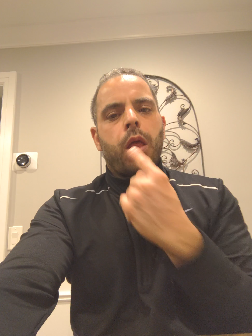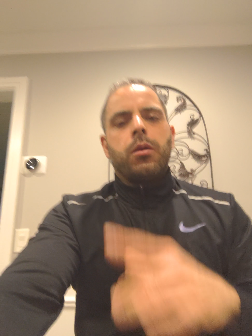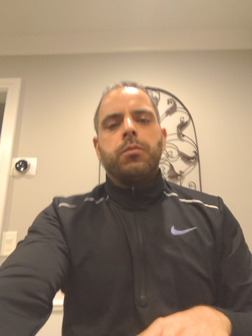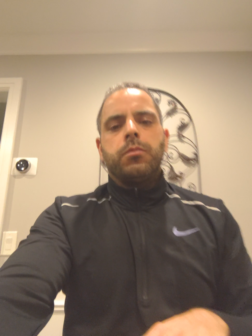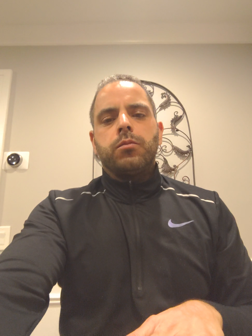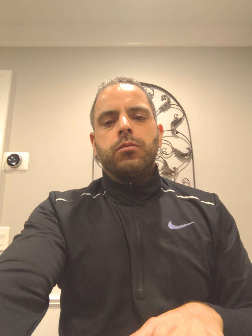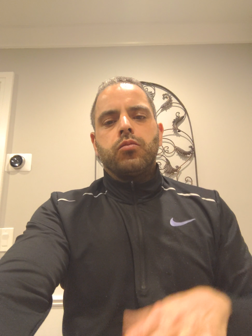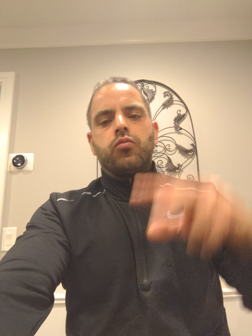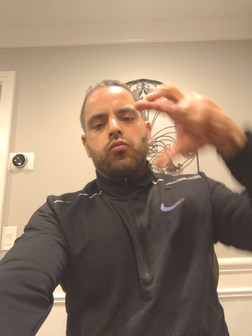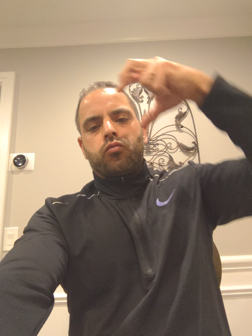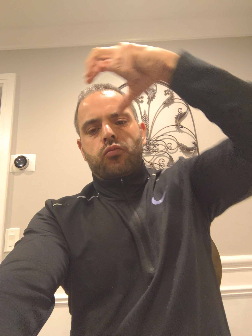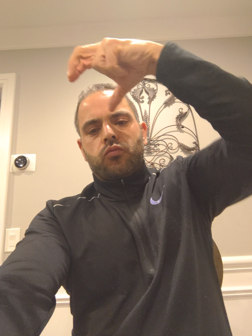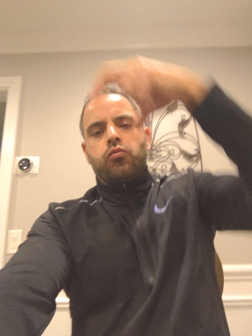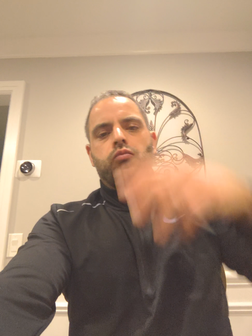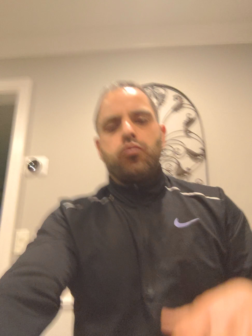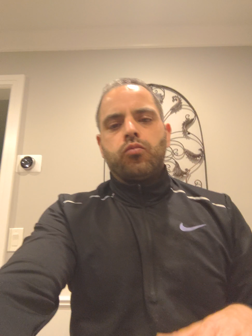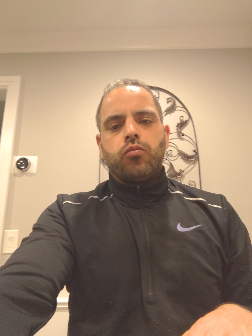helicopter